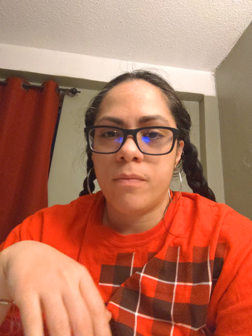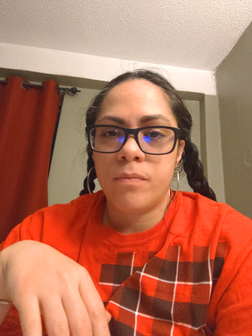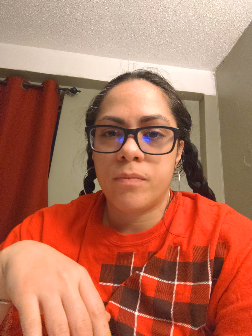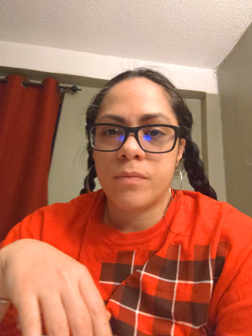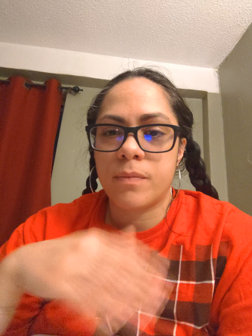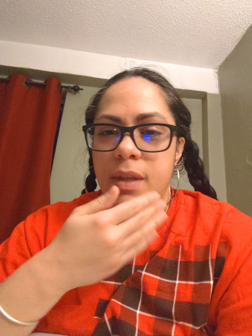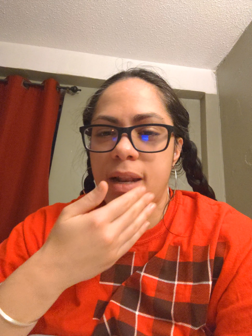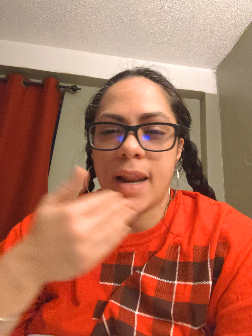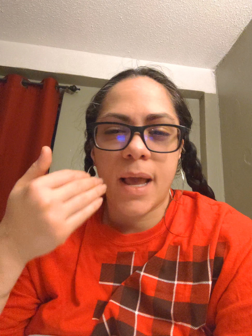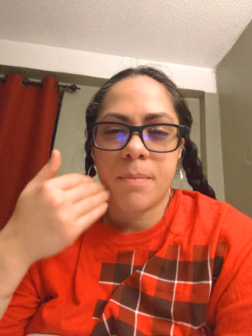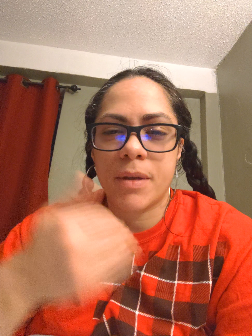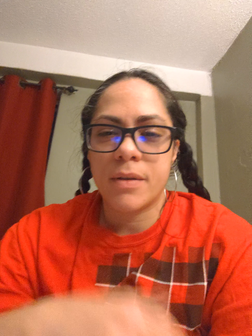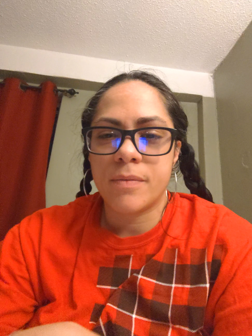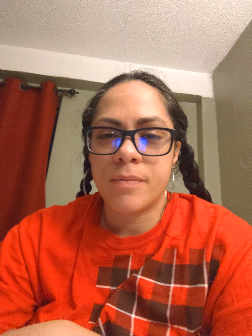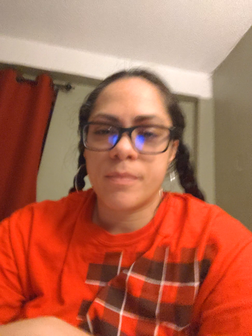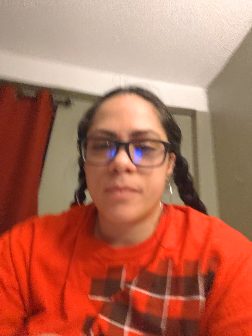napkin